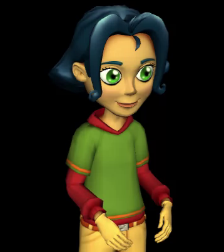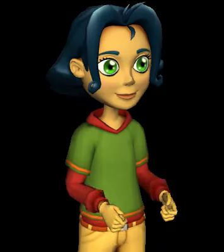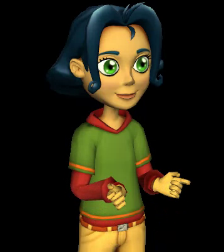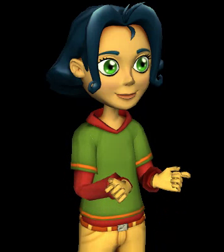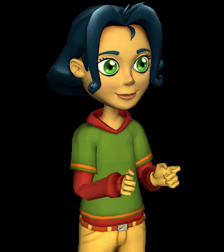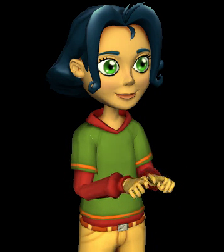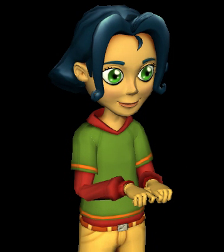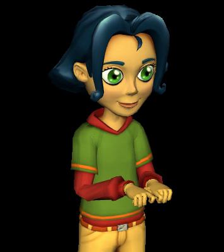مغلق